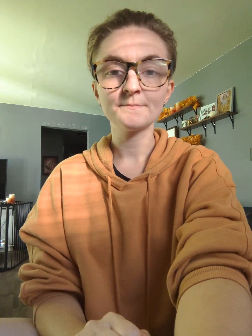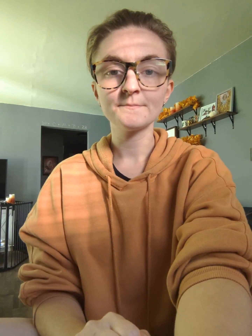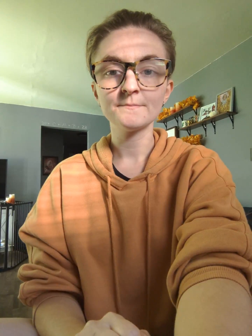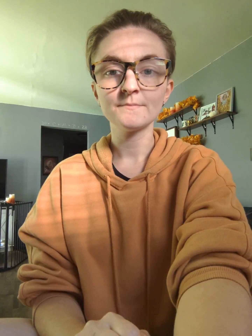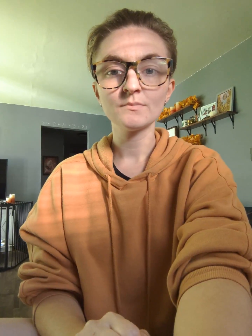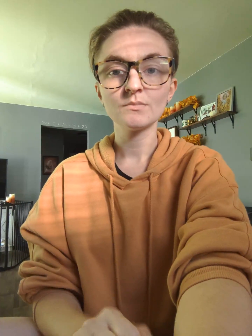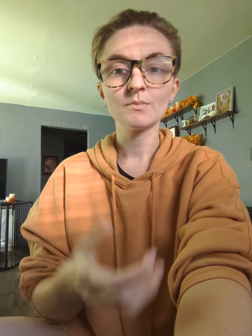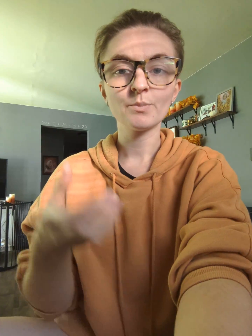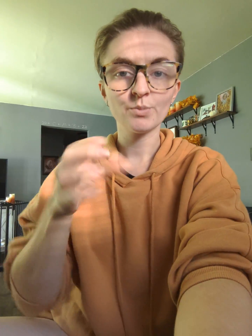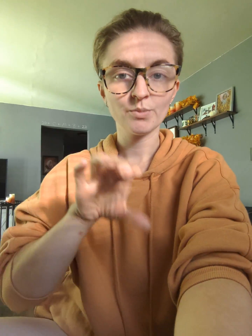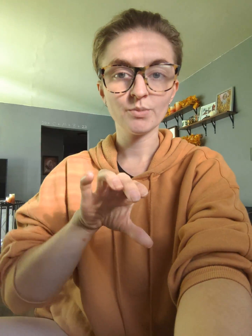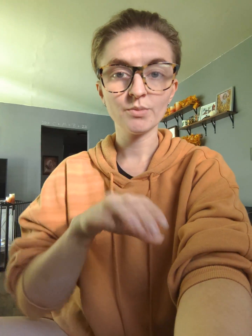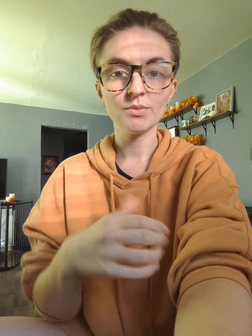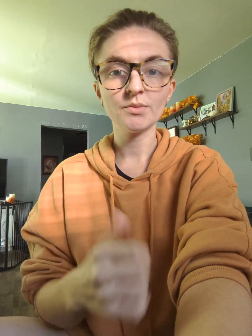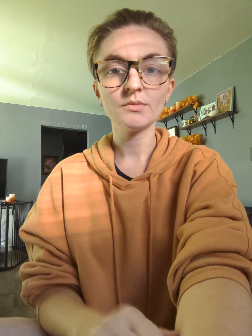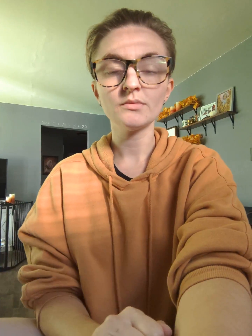pour